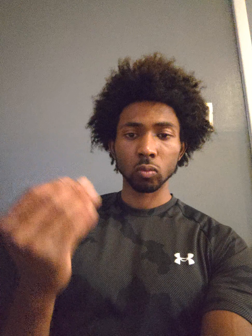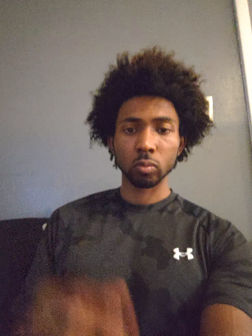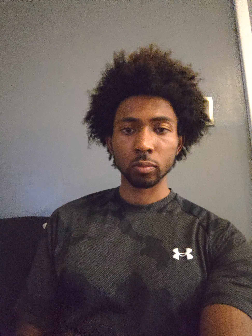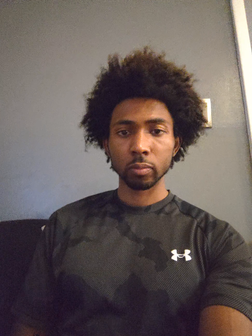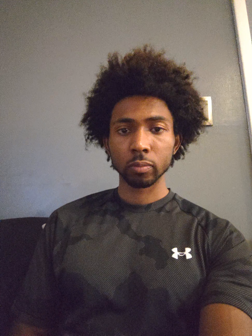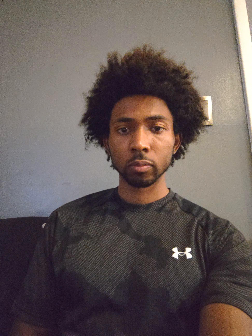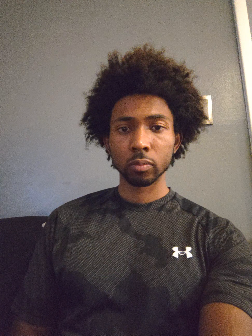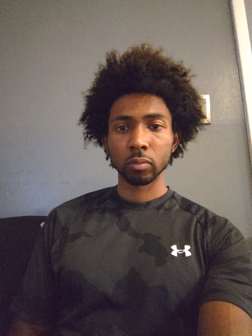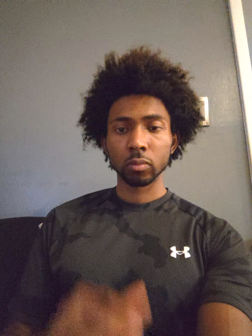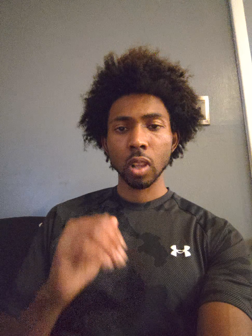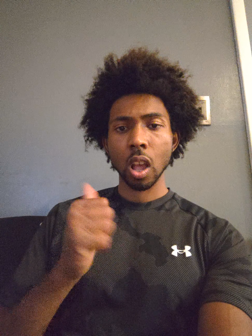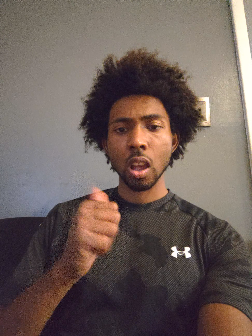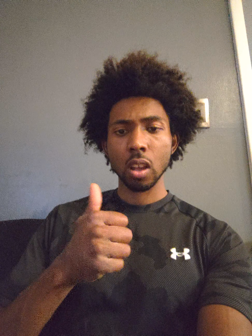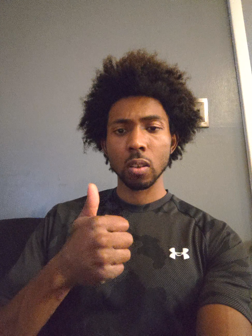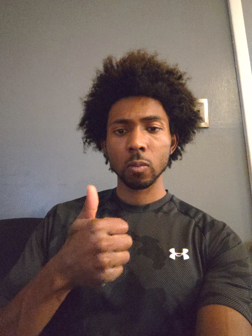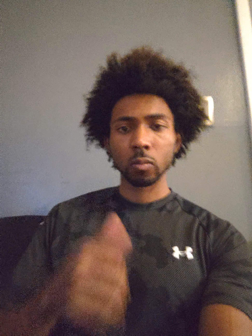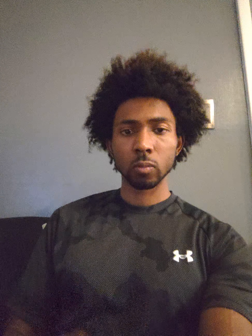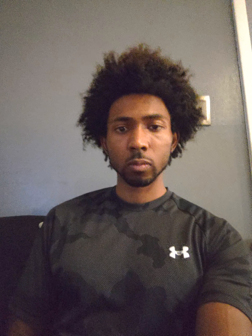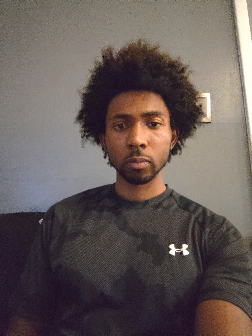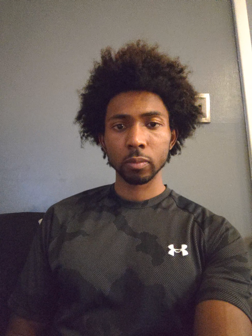how